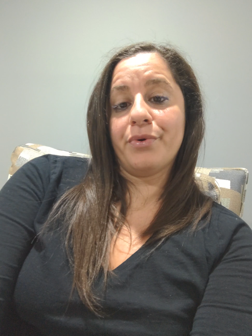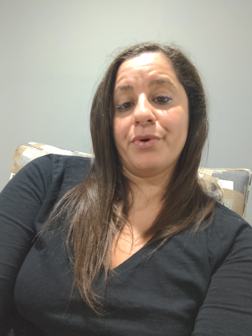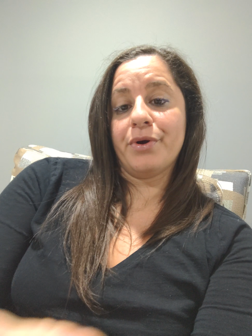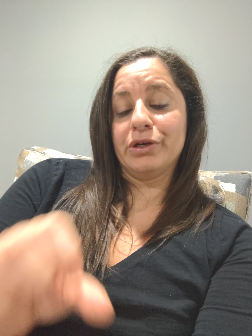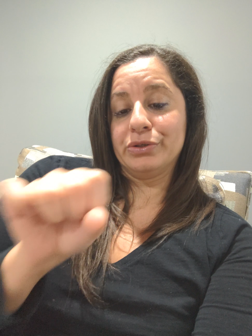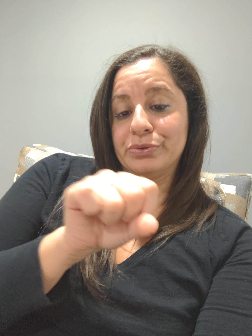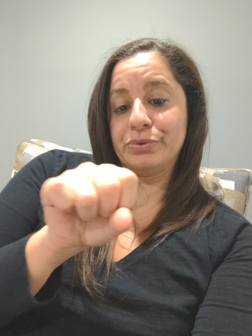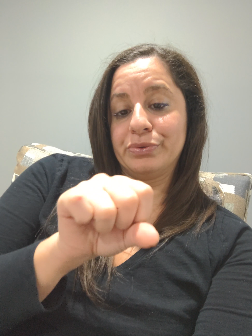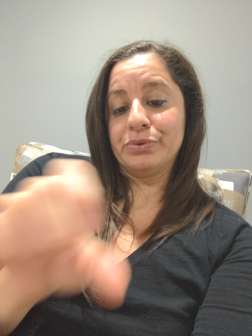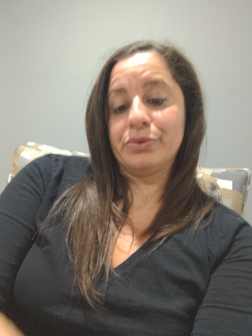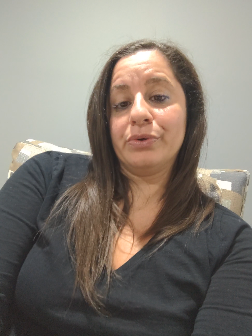shoe